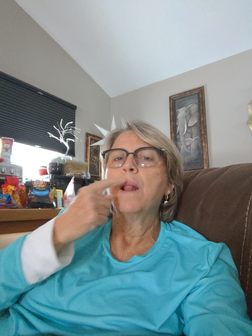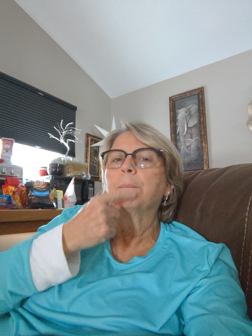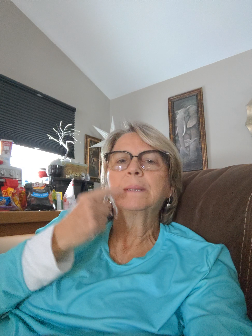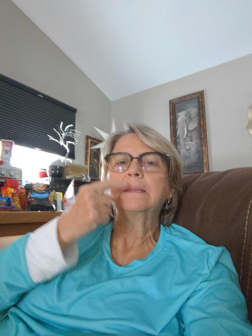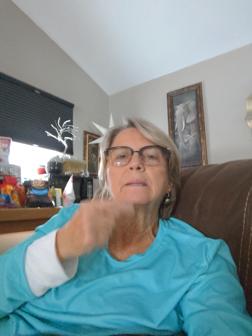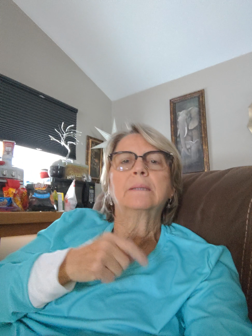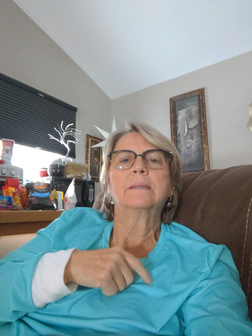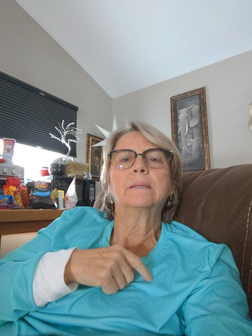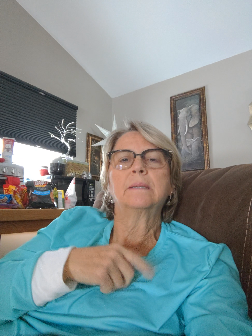lips